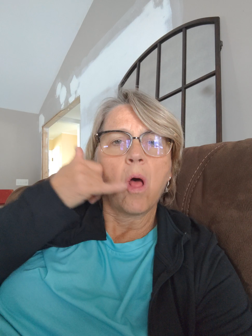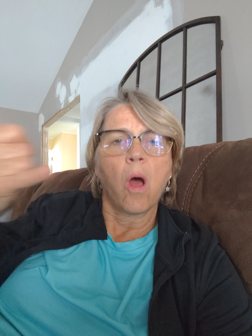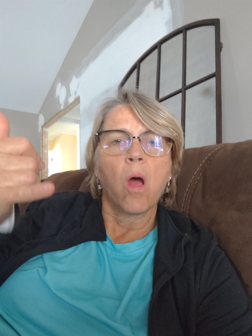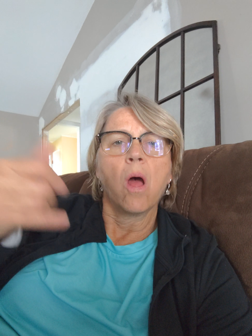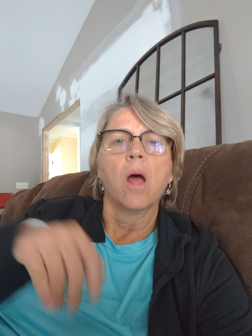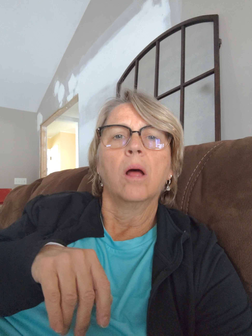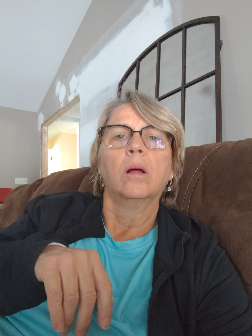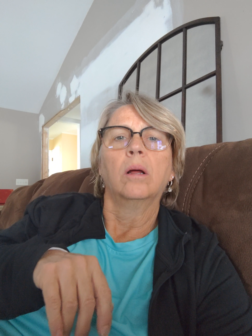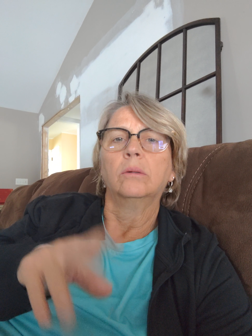call on the phone